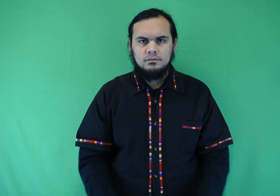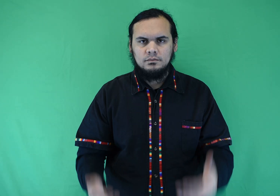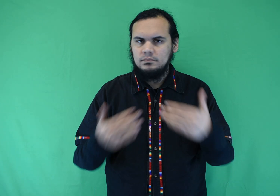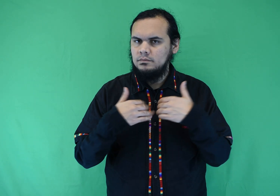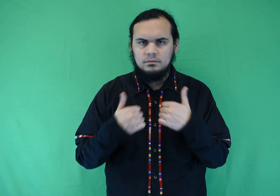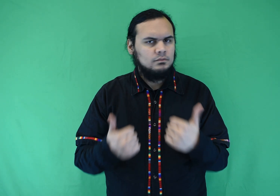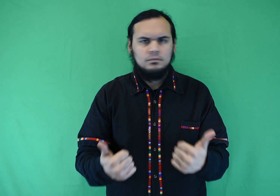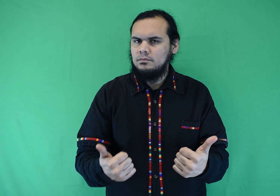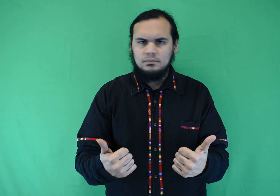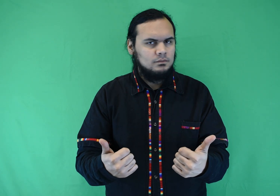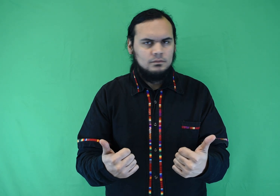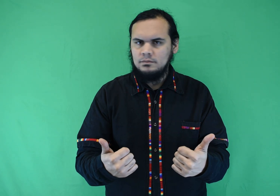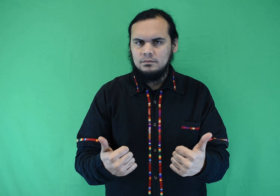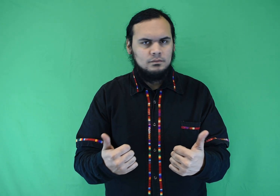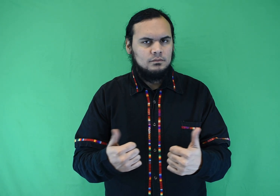no entender